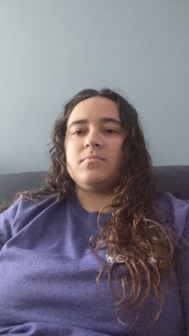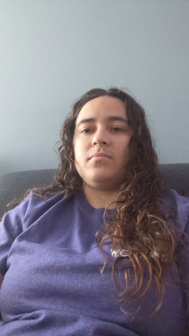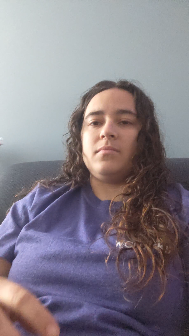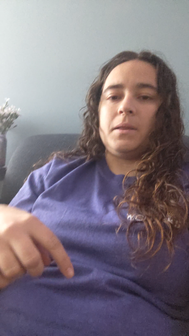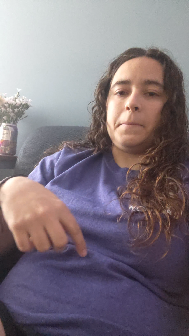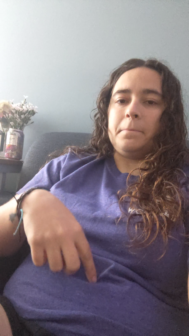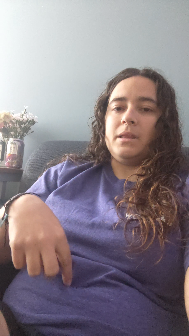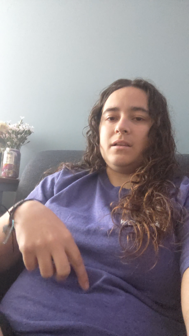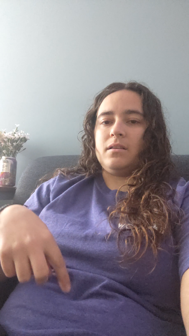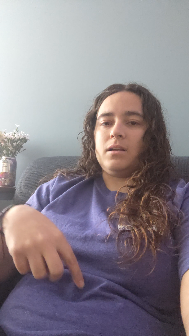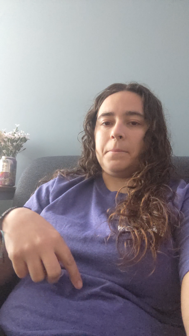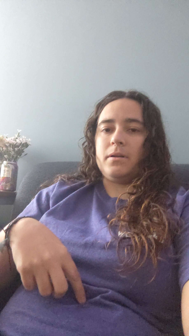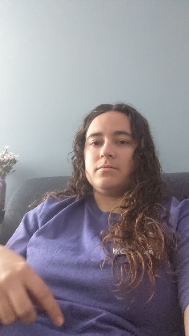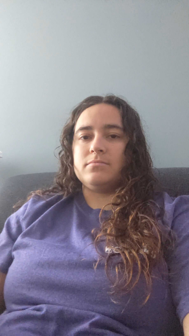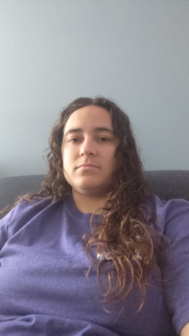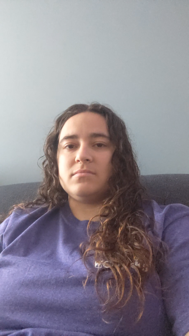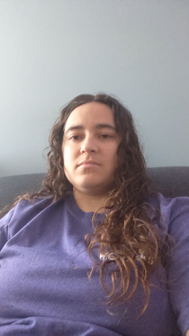belly button